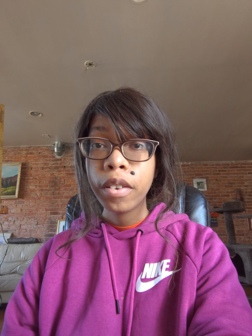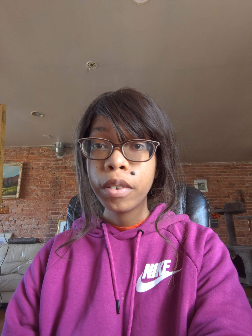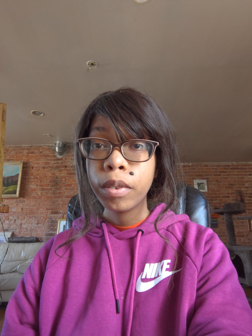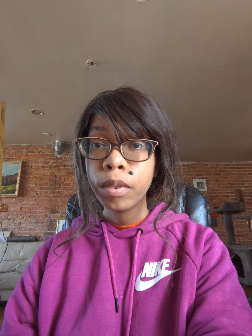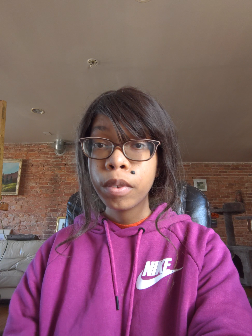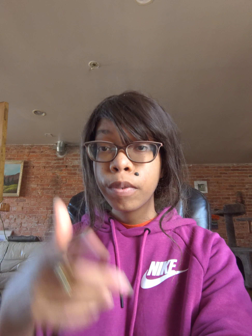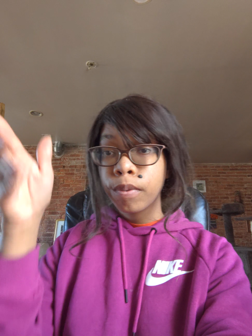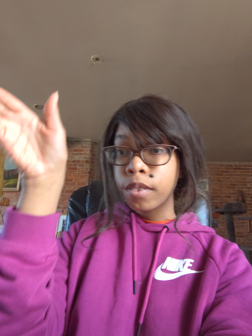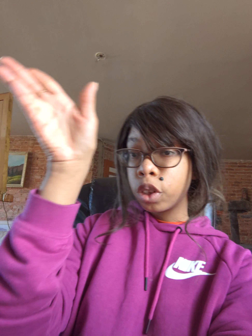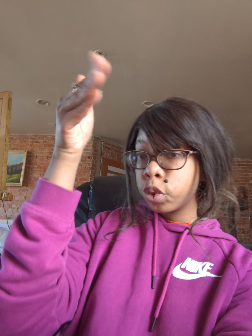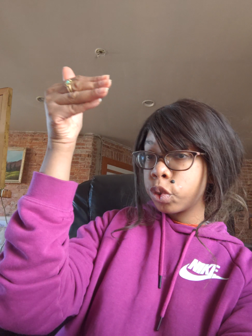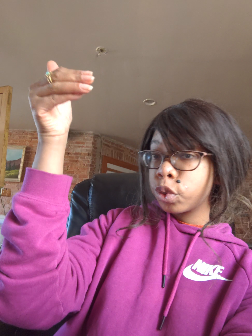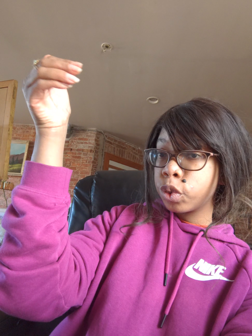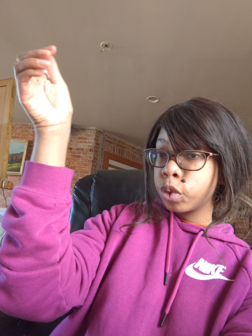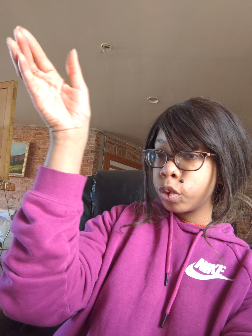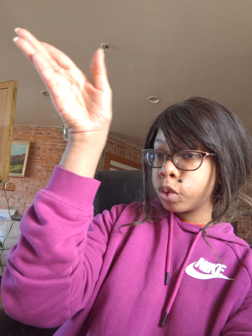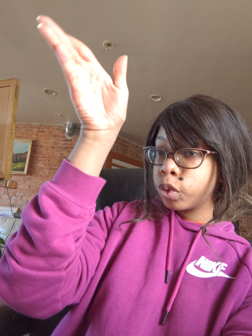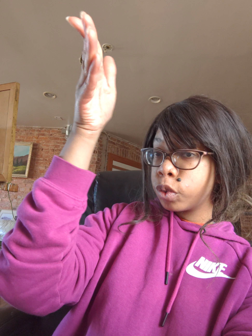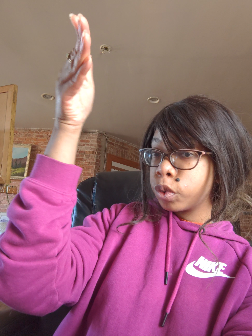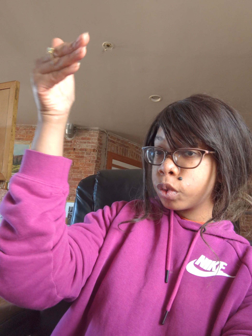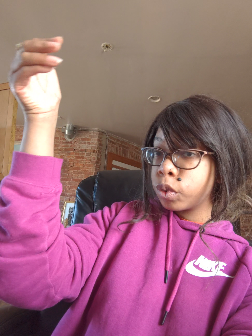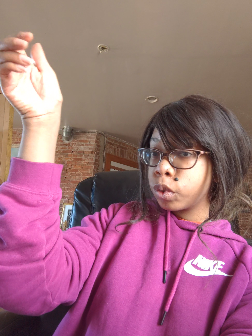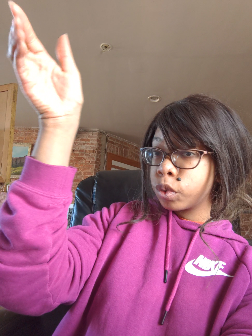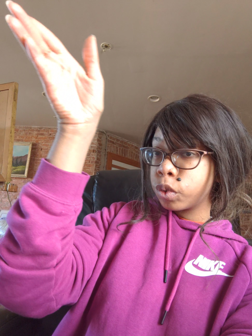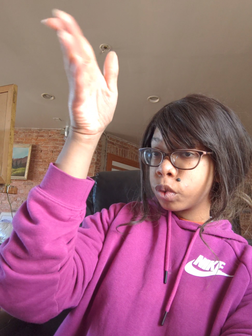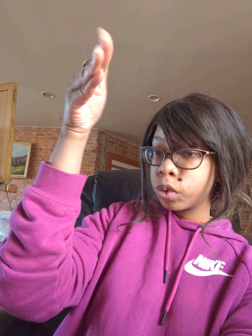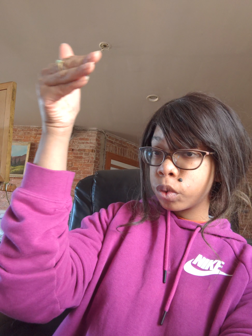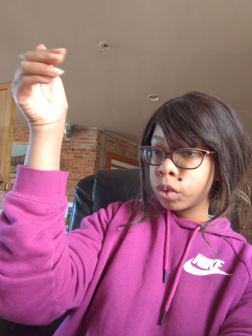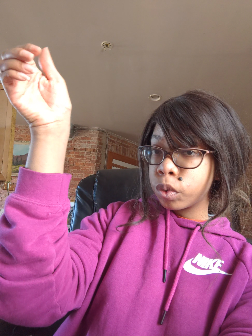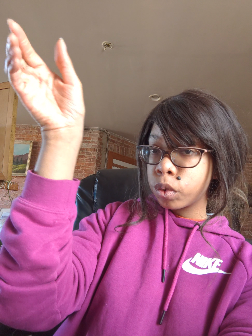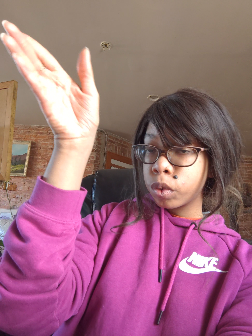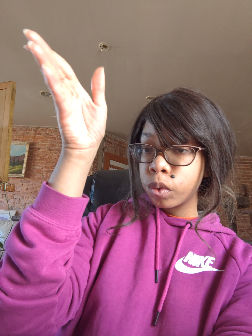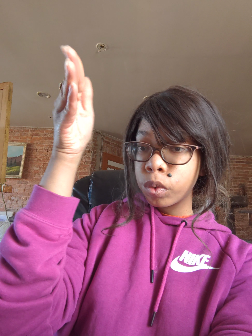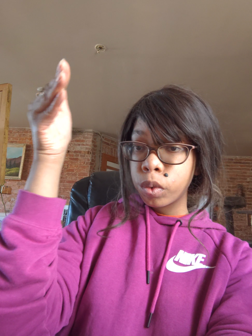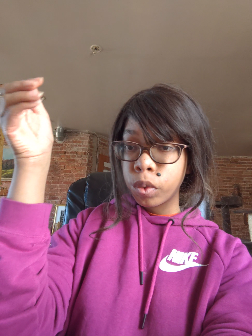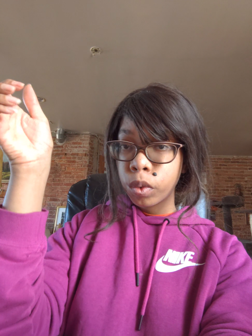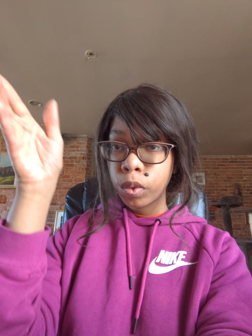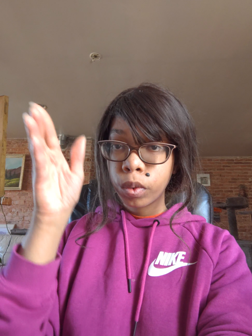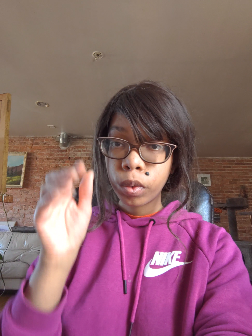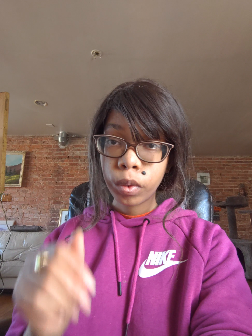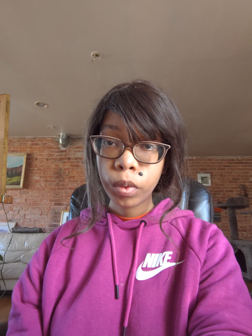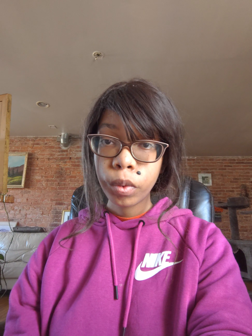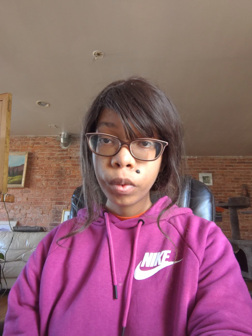flag